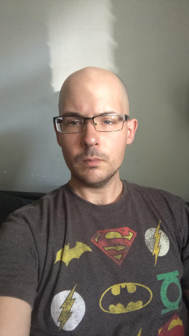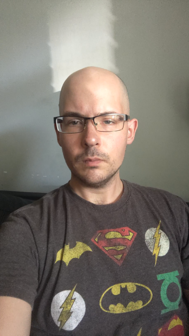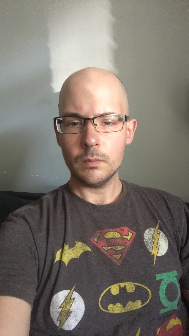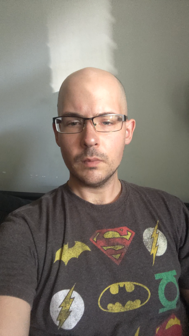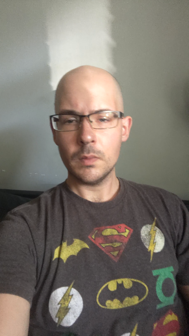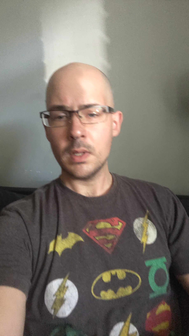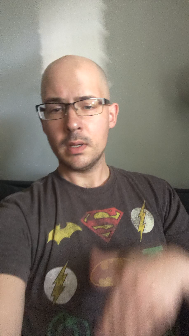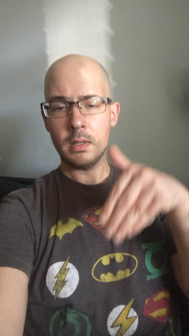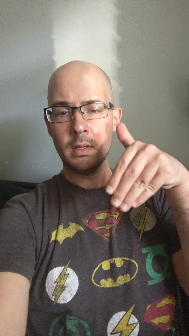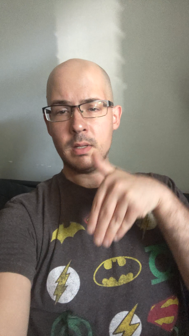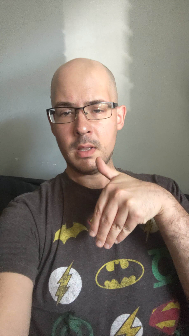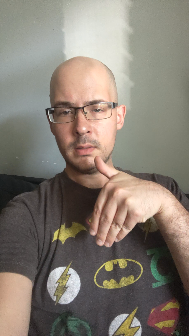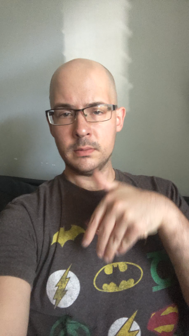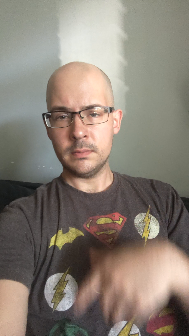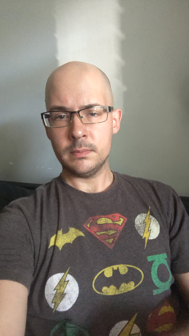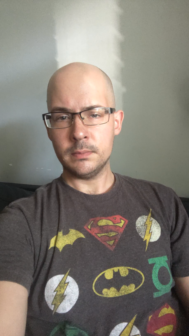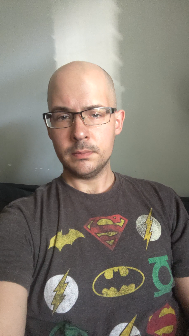night night